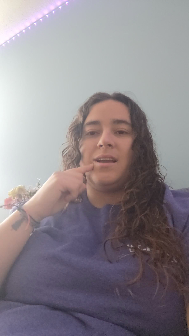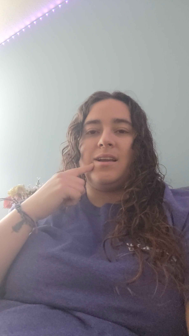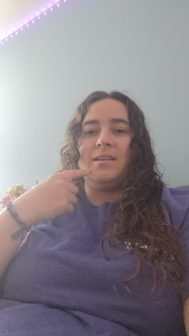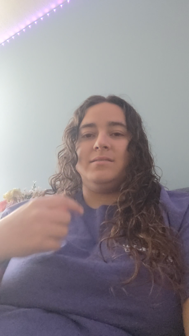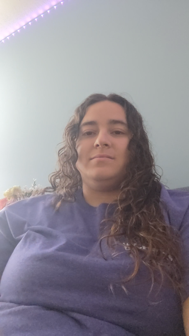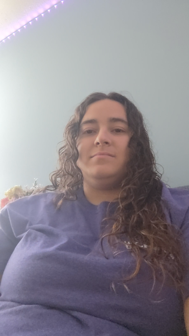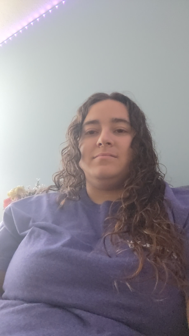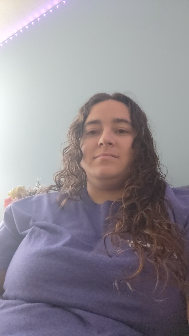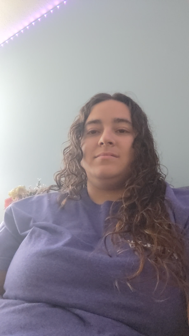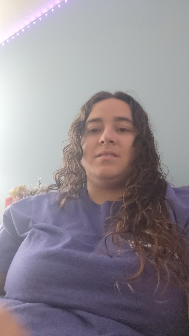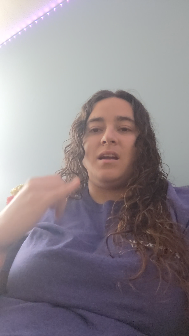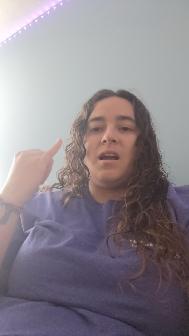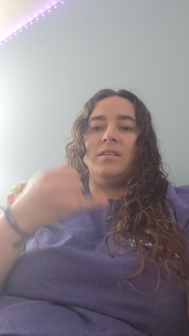last